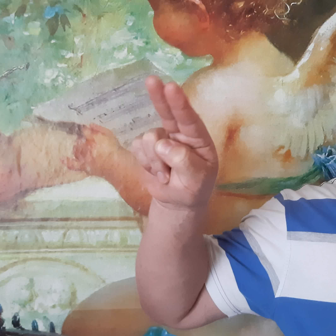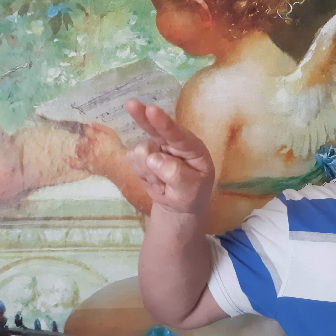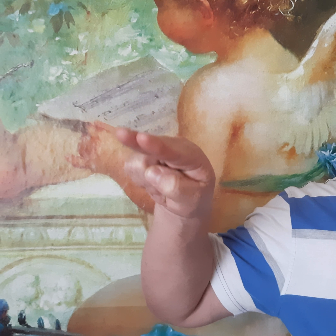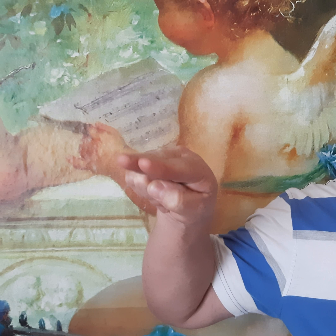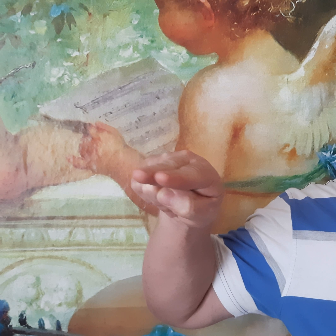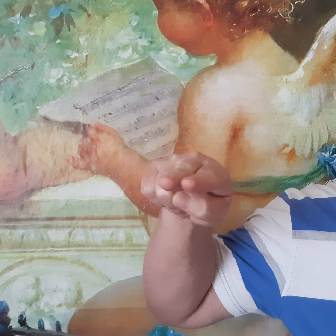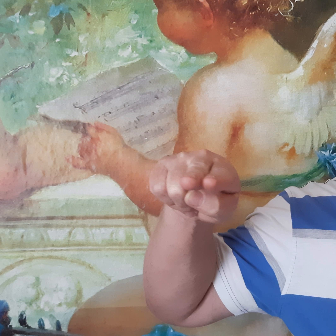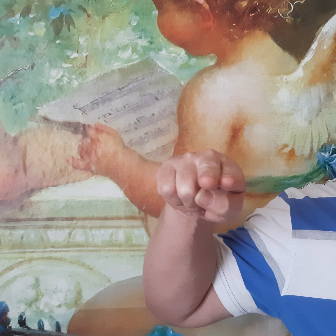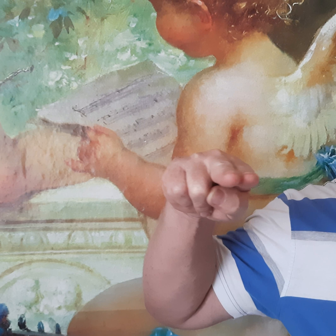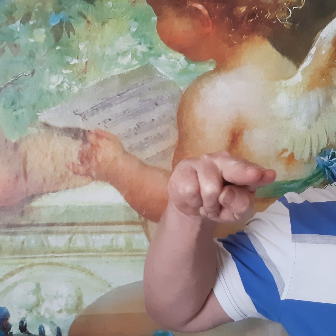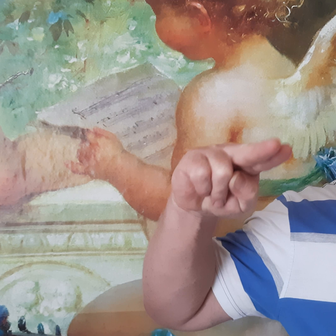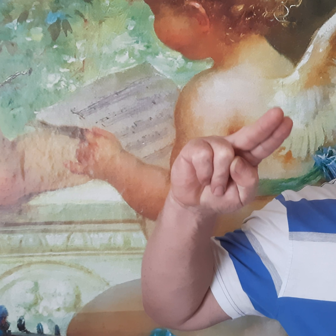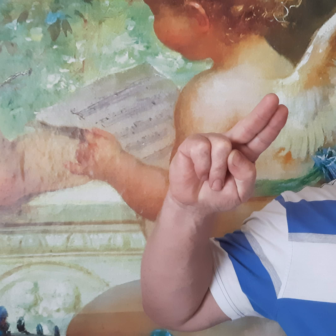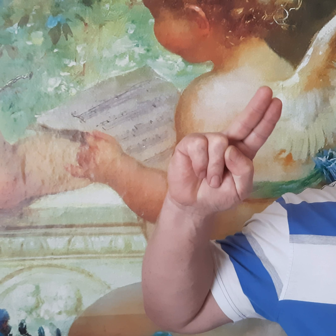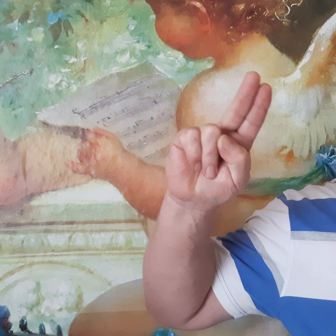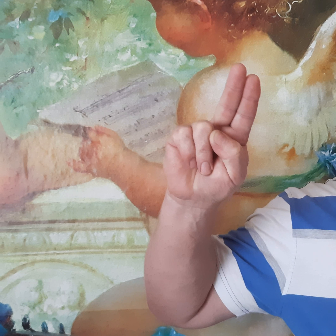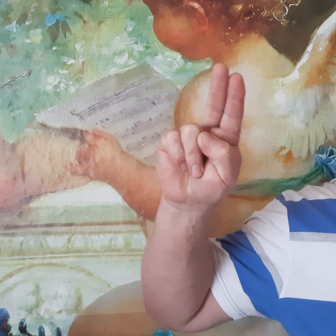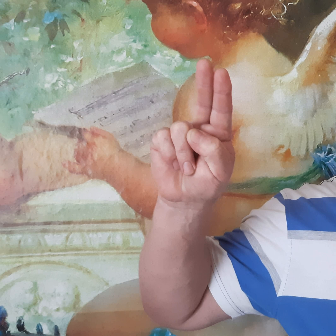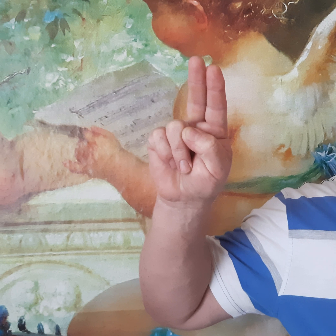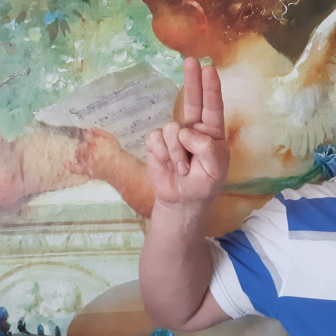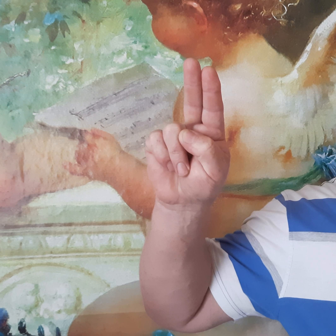Д